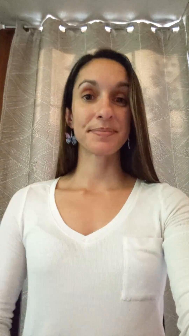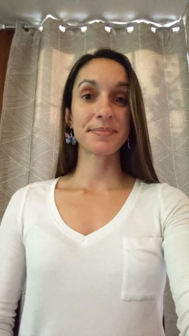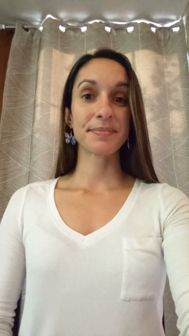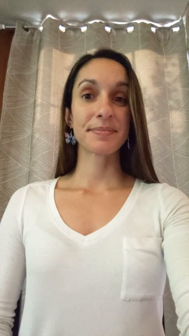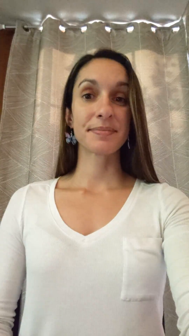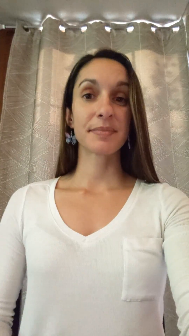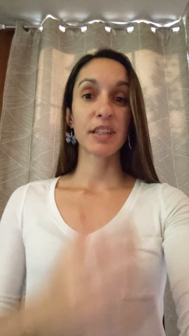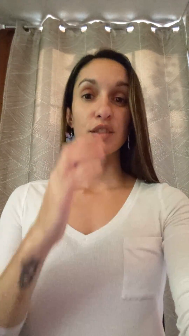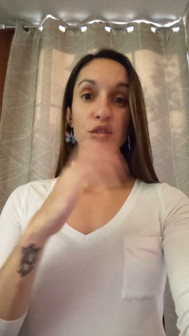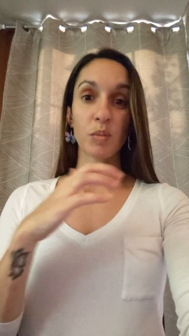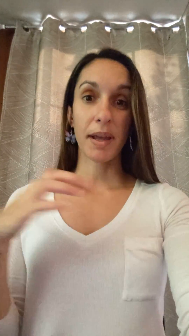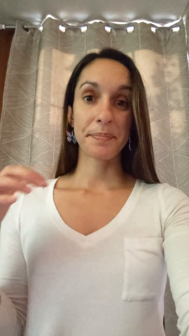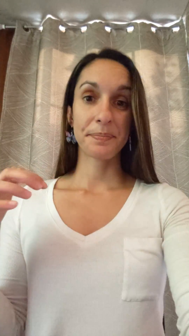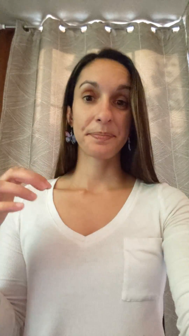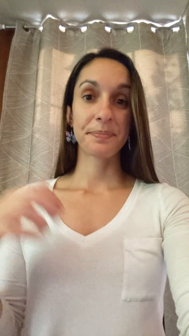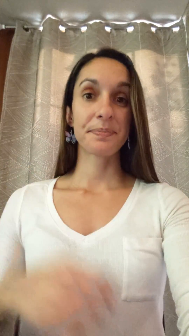grapes